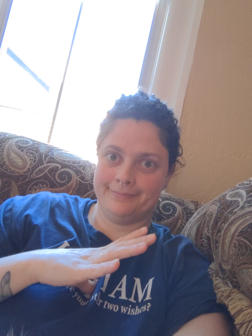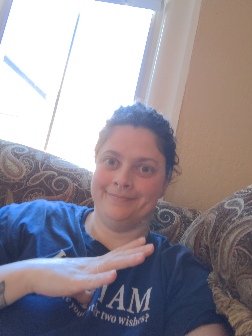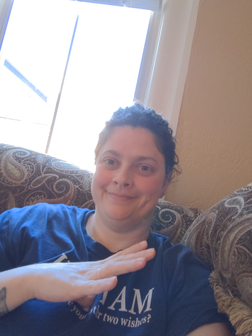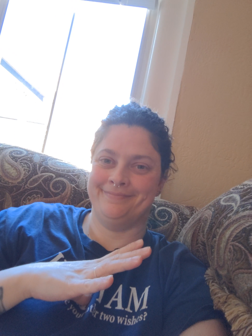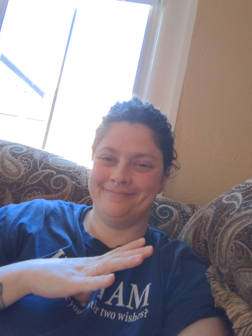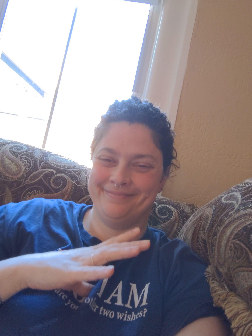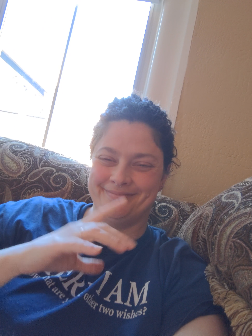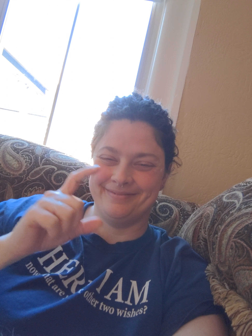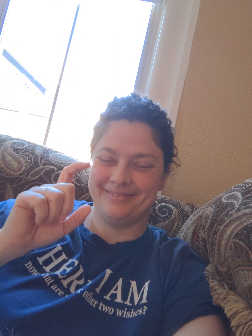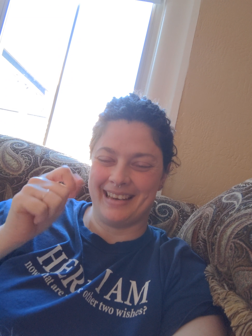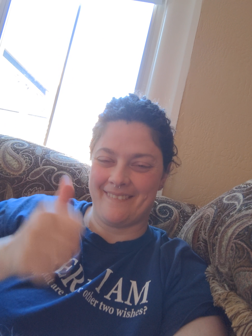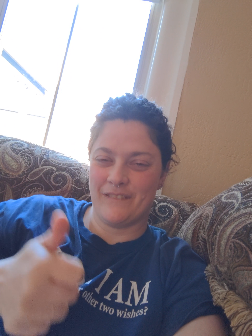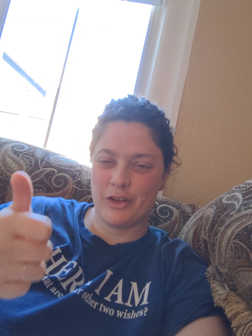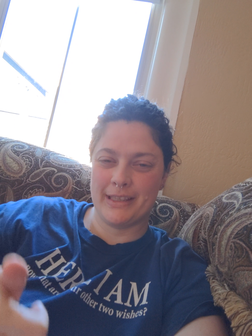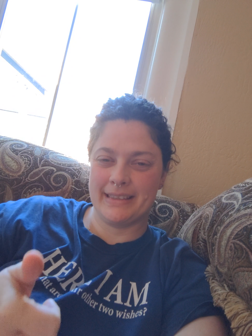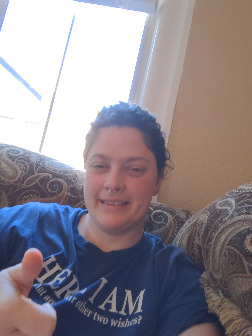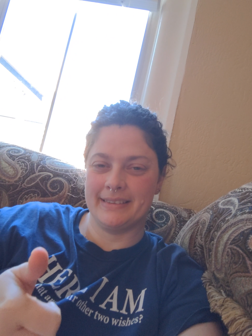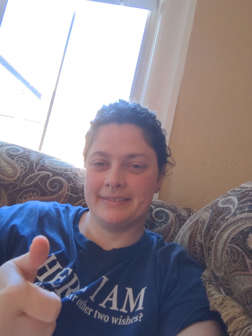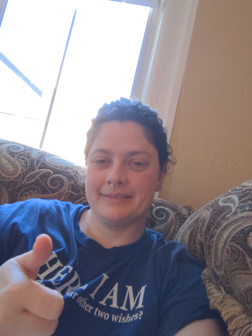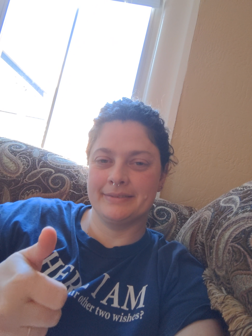every